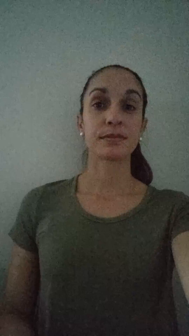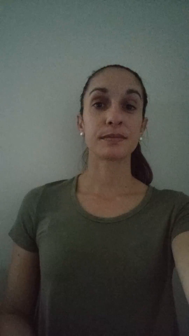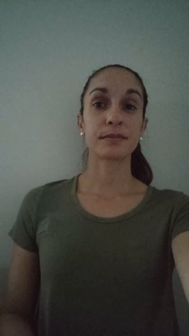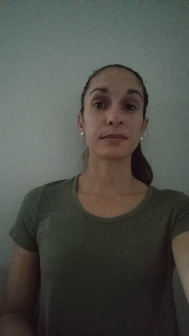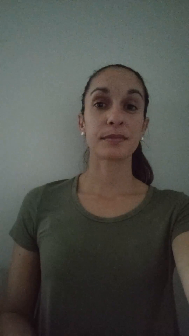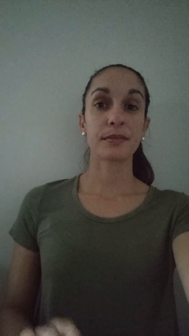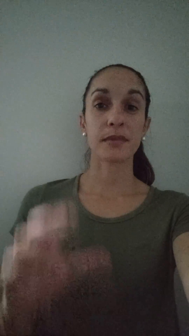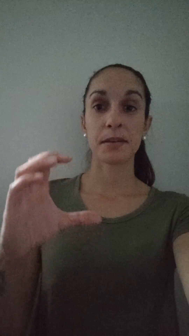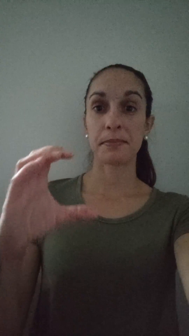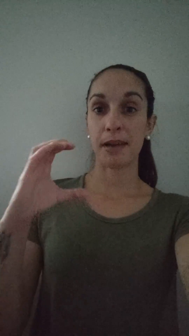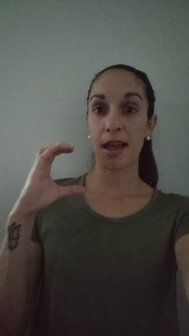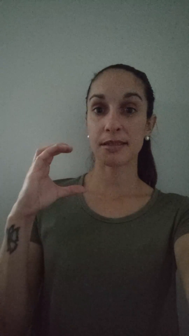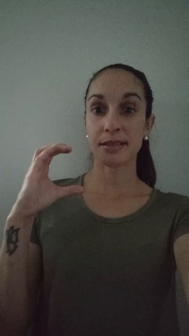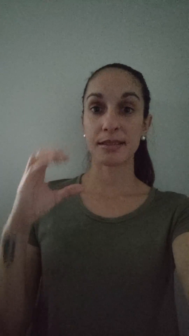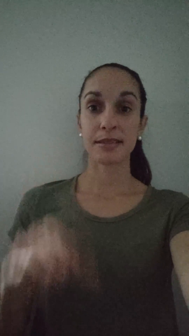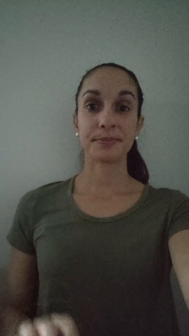bus